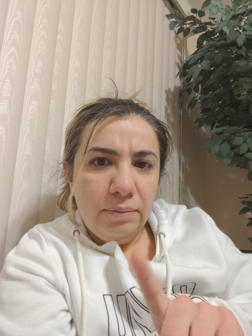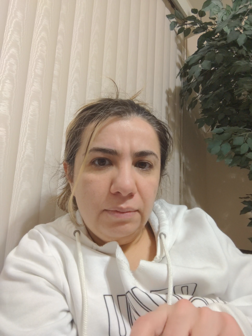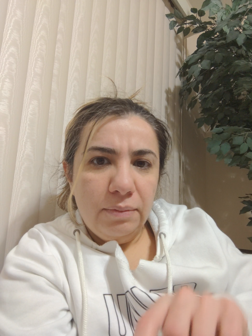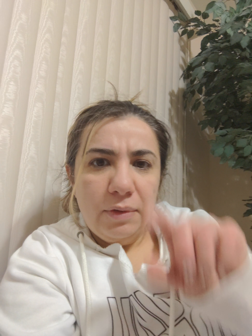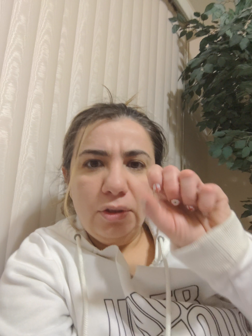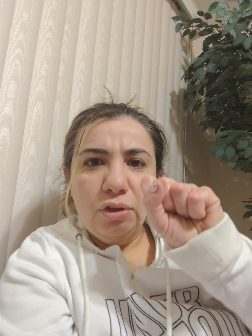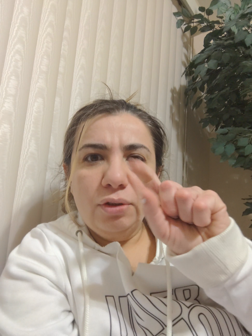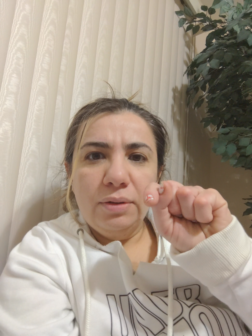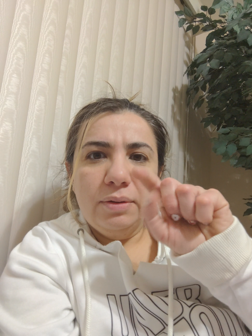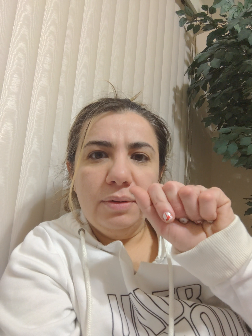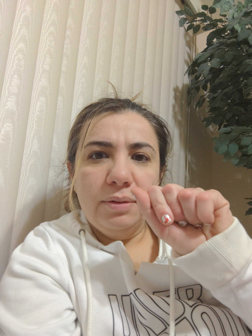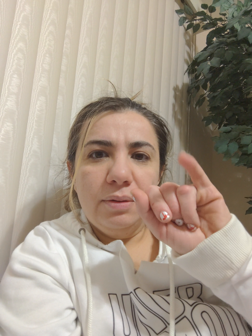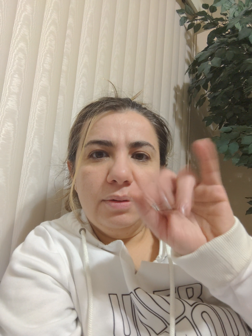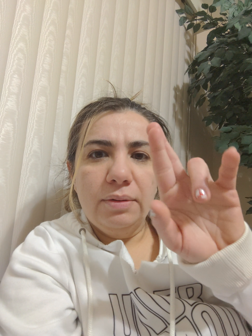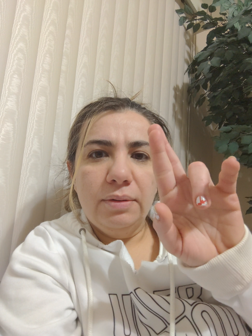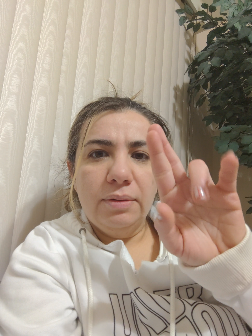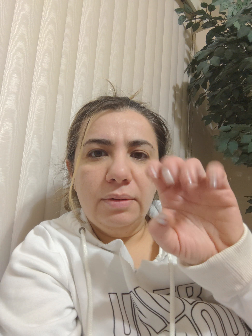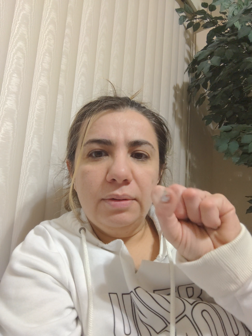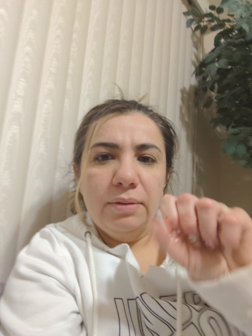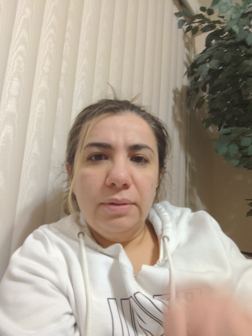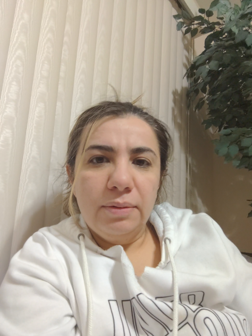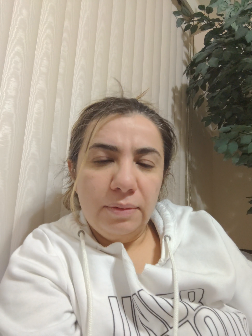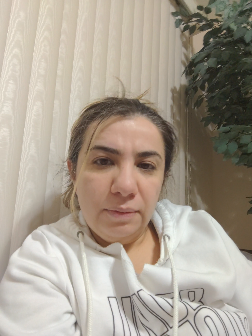stairs